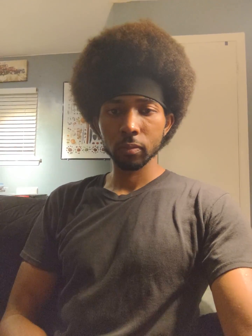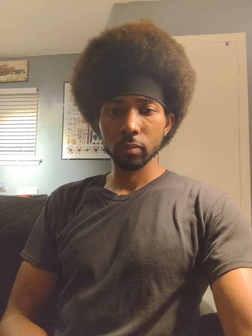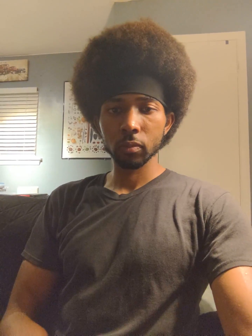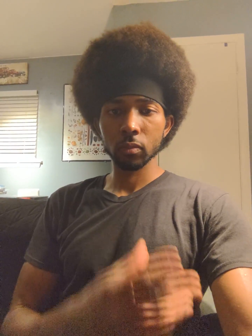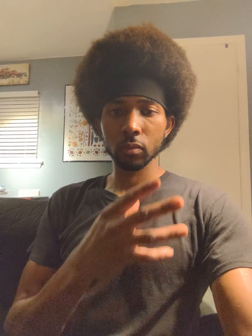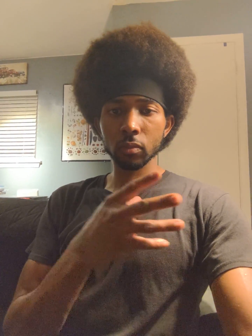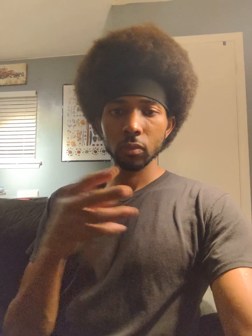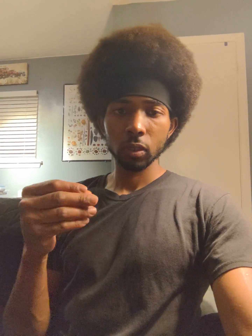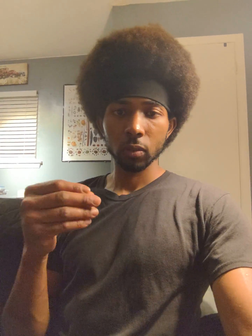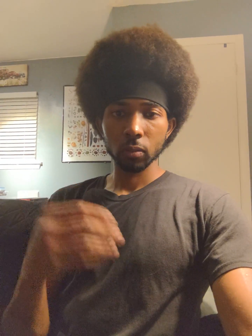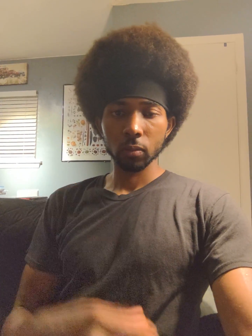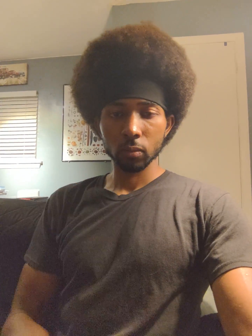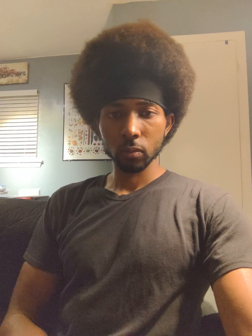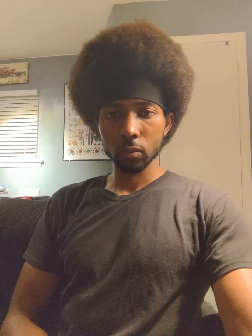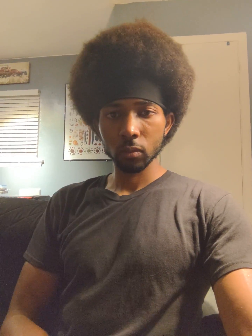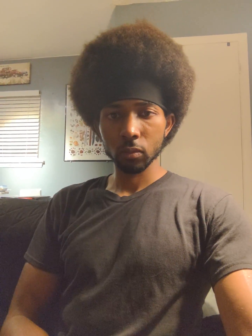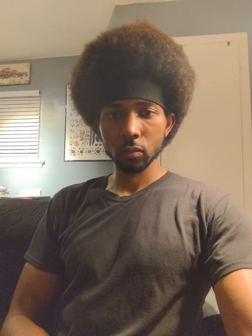and